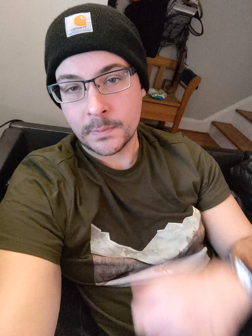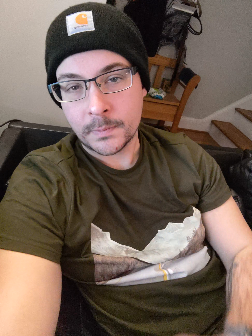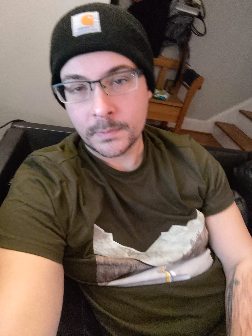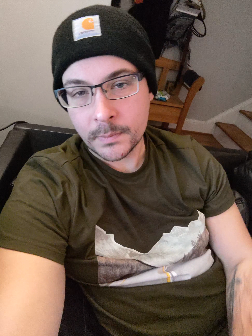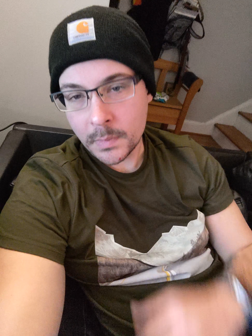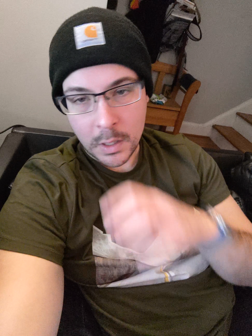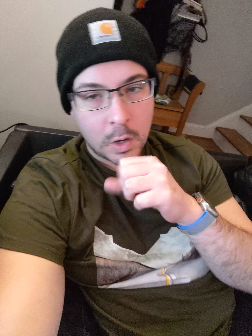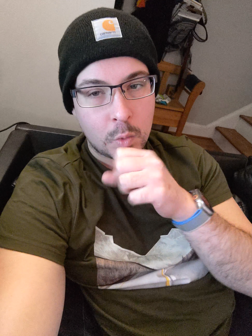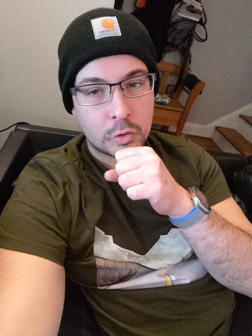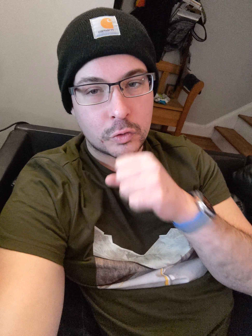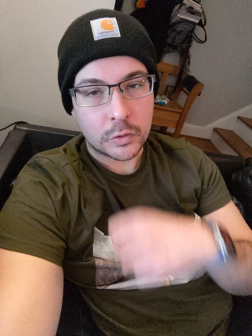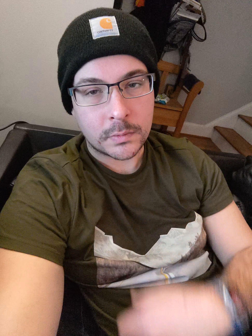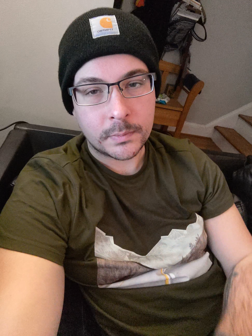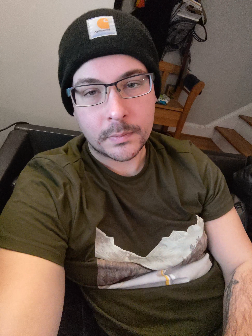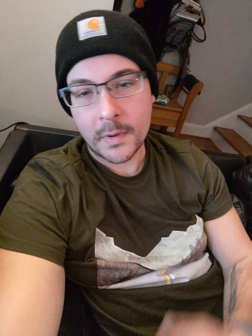orange